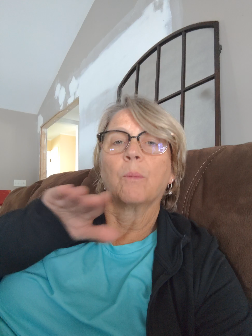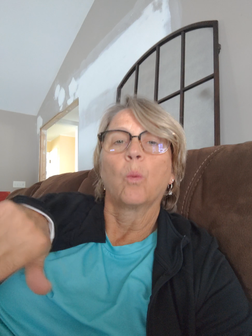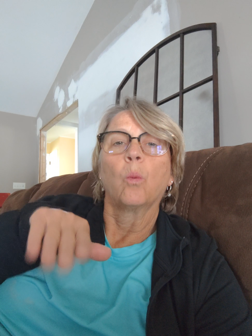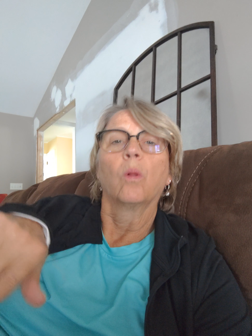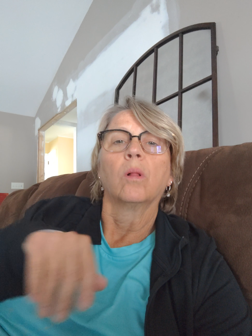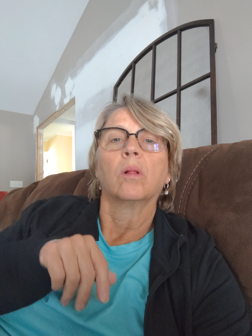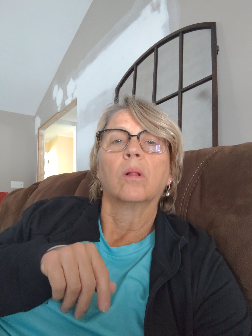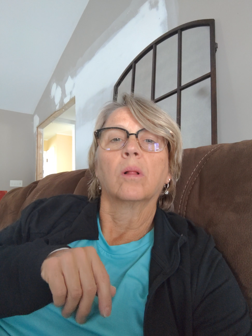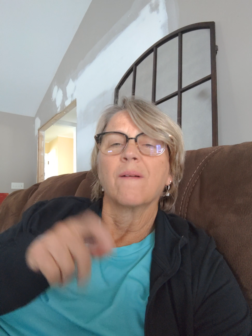pool